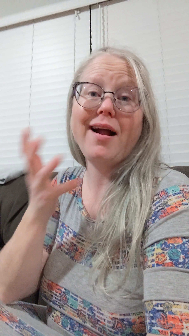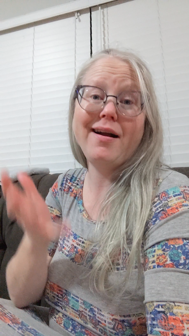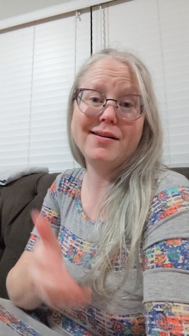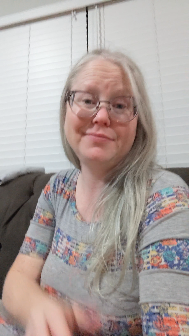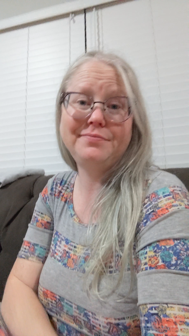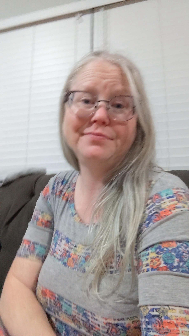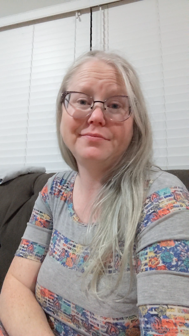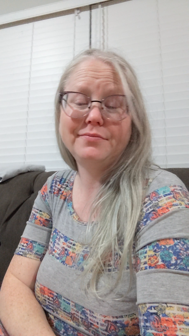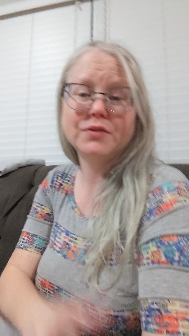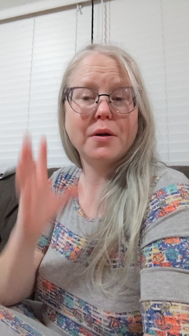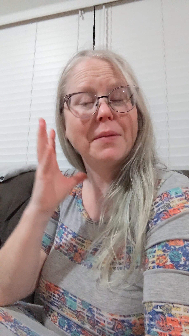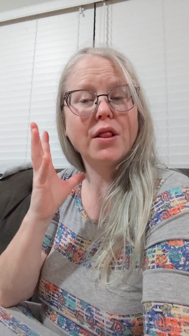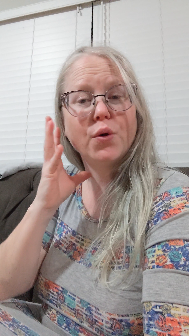pillow